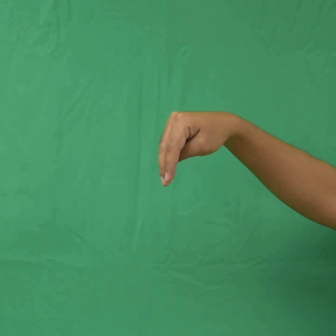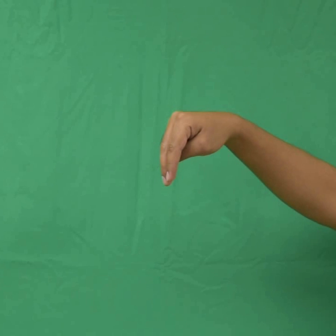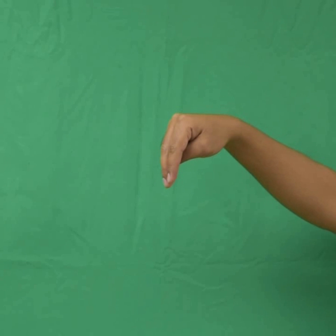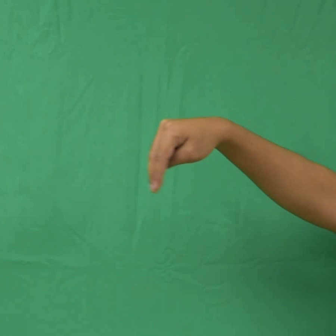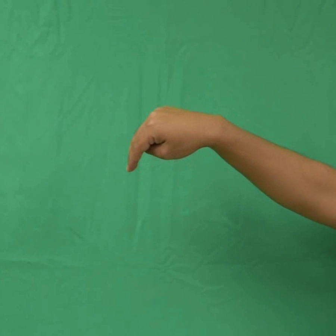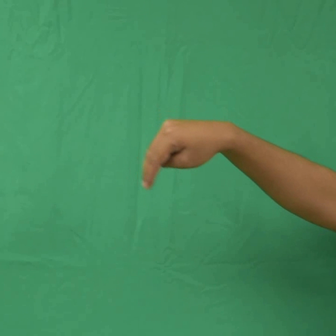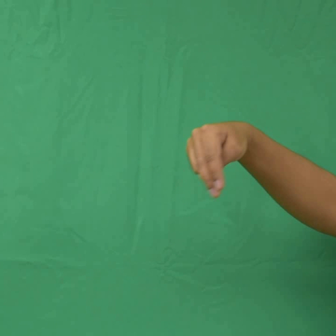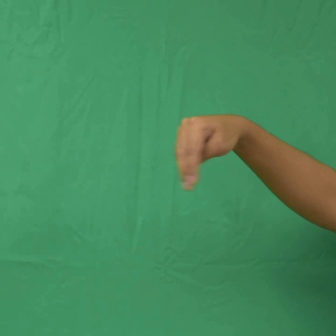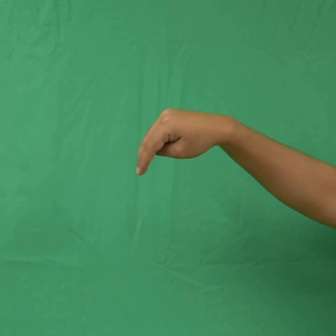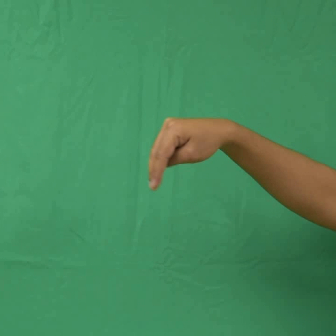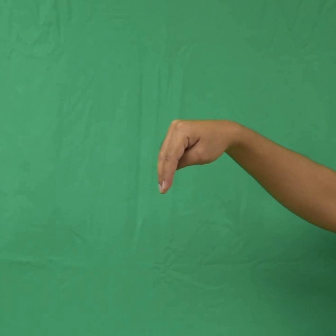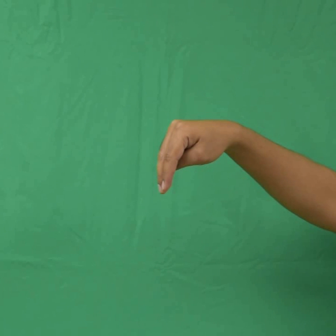Ñ